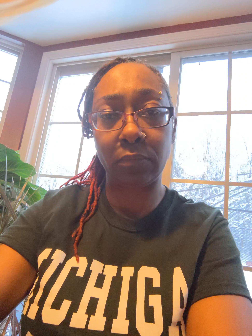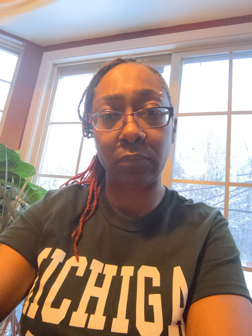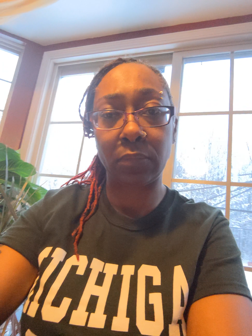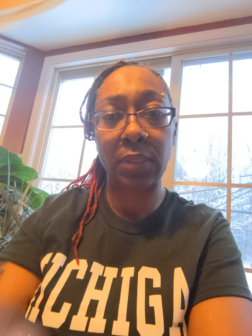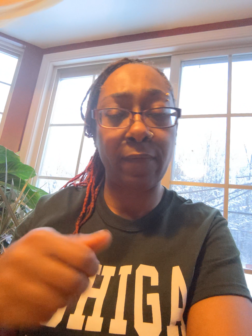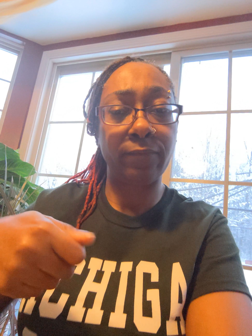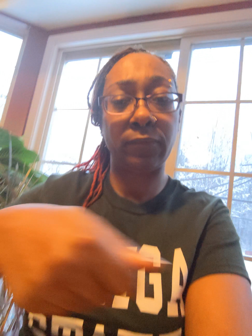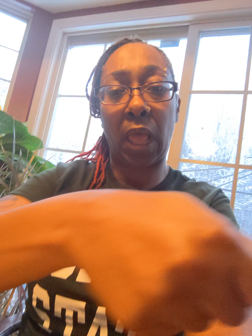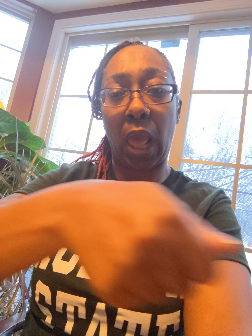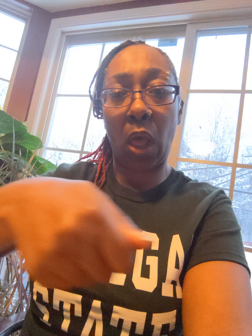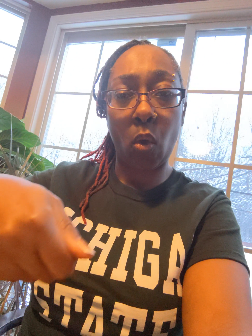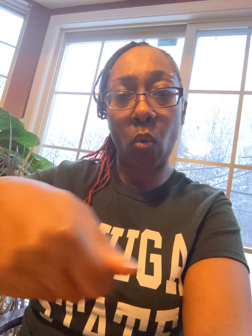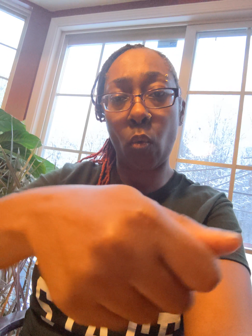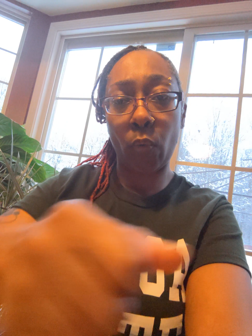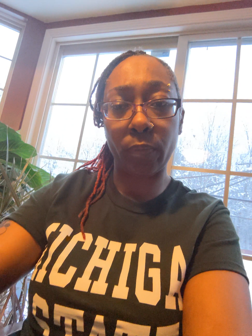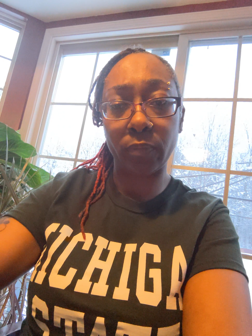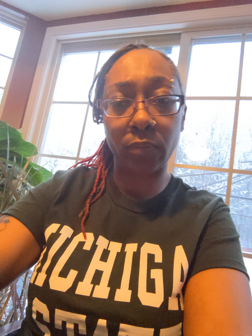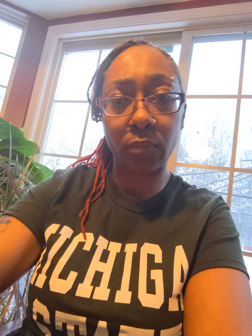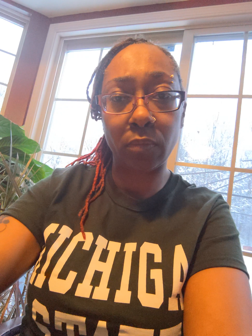vacuum